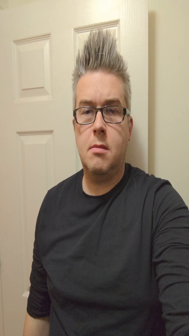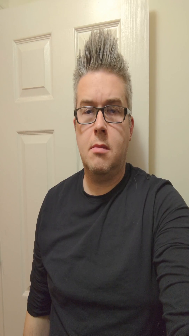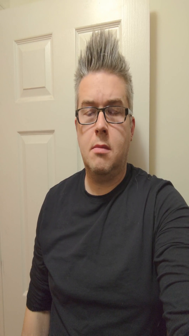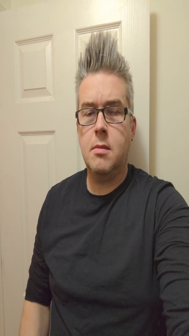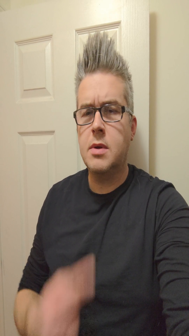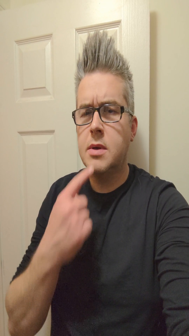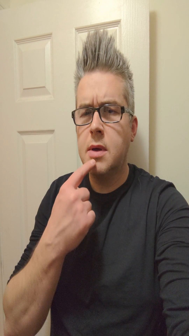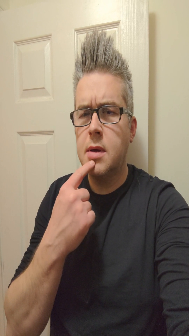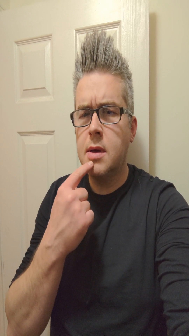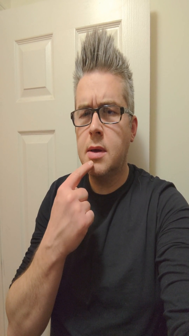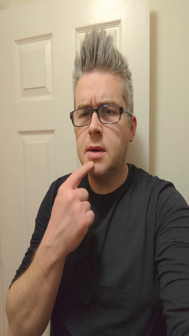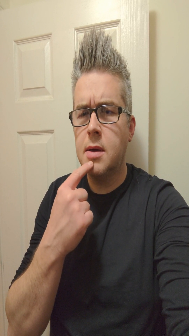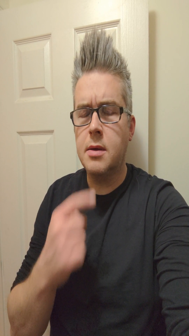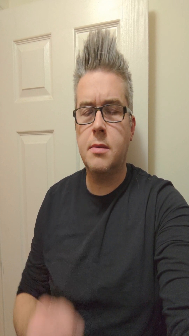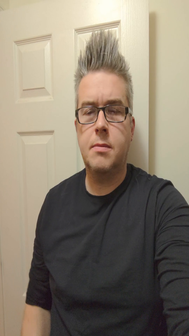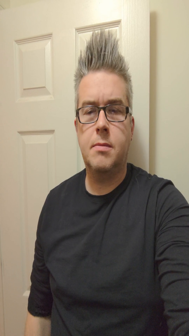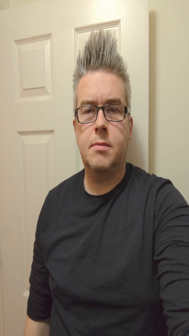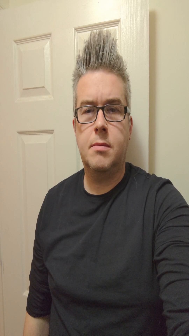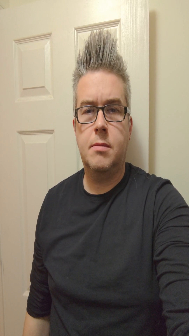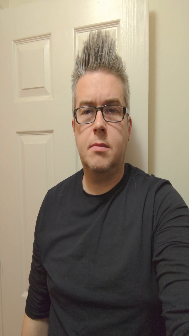say